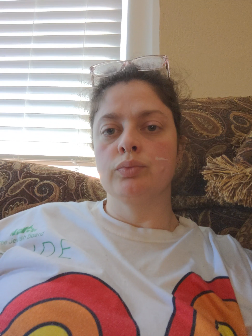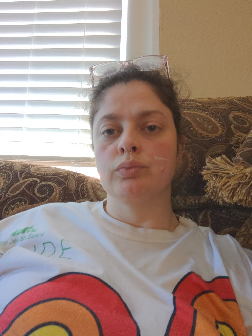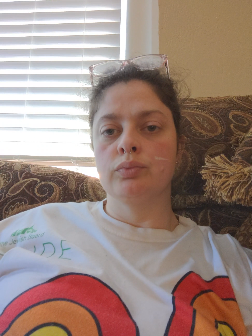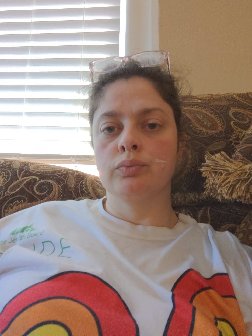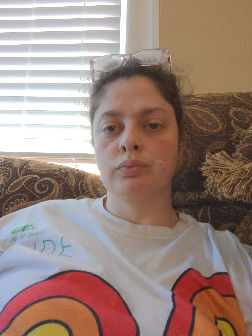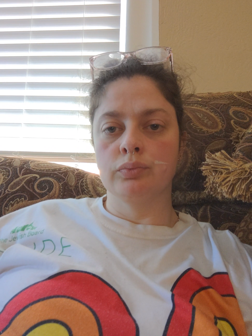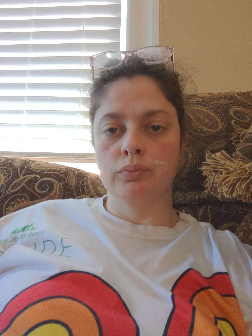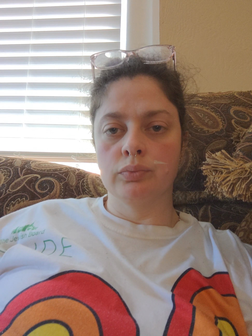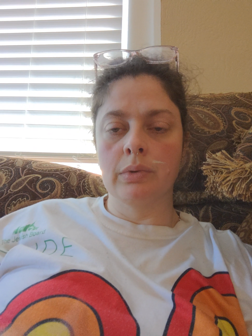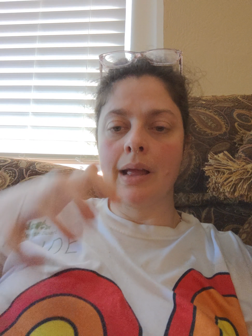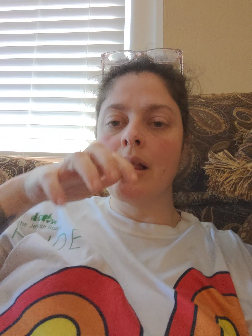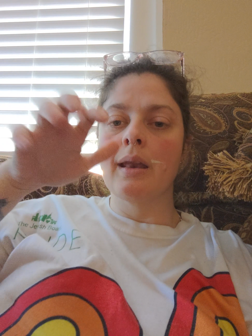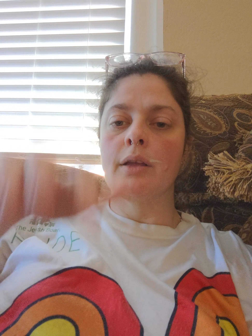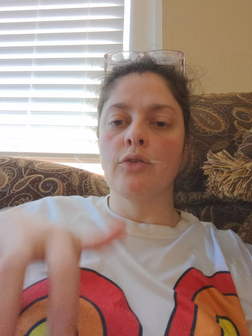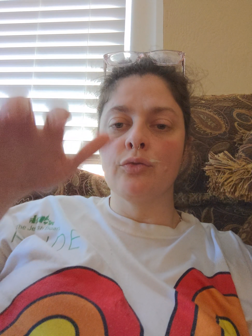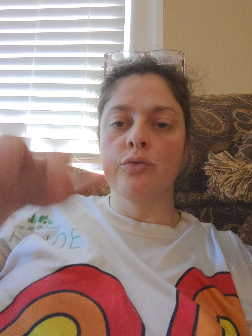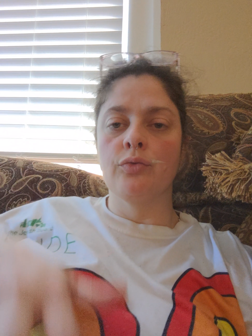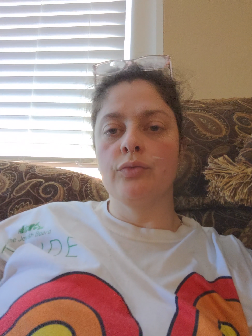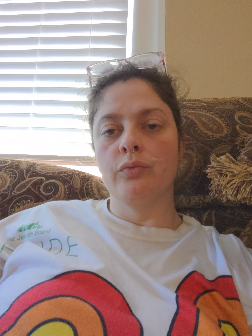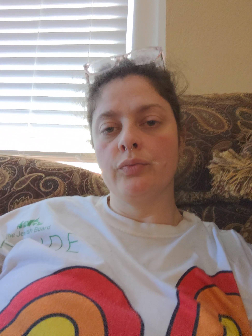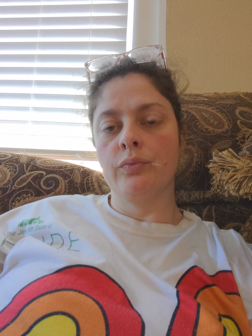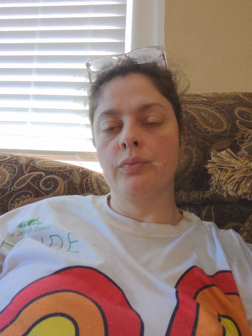alligator